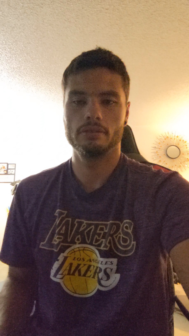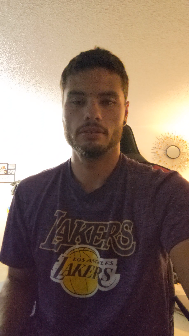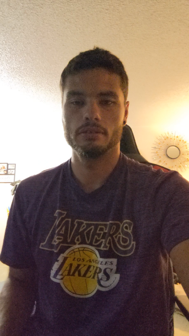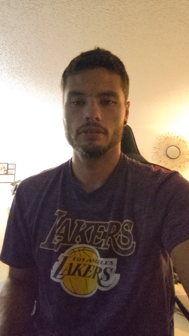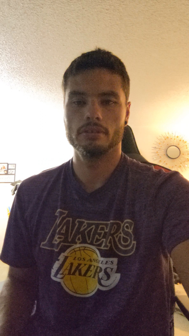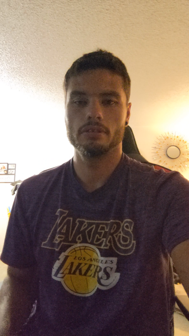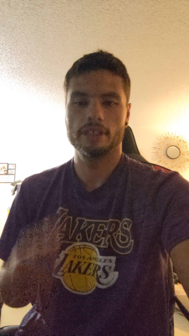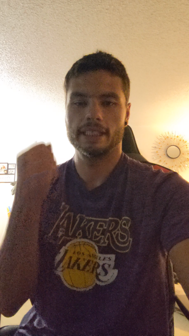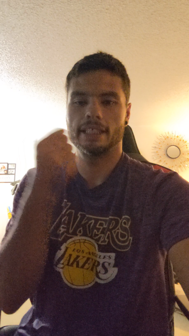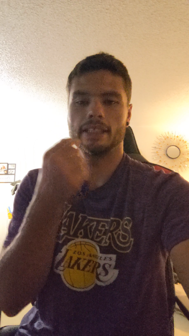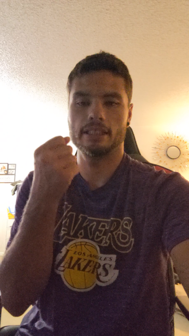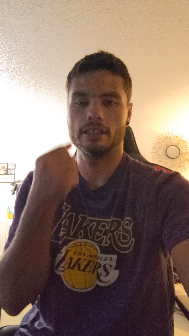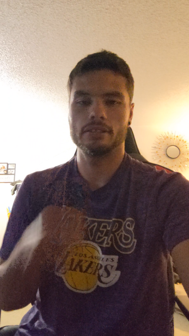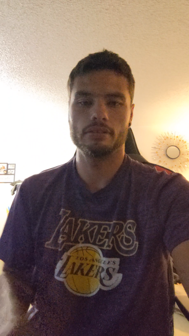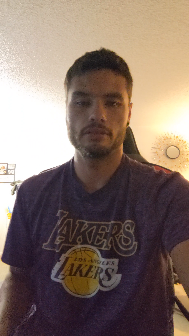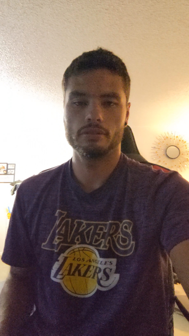hit